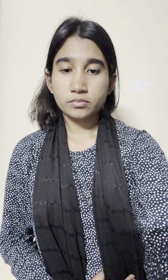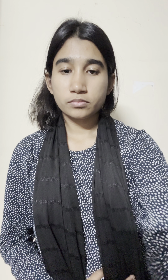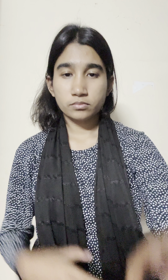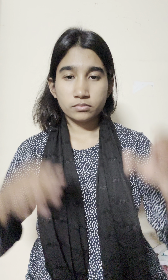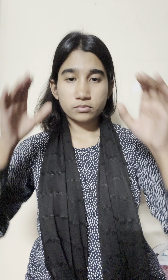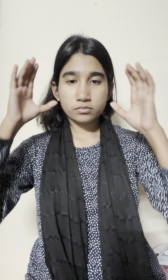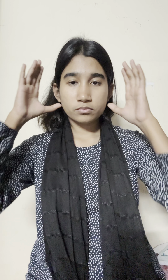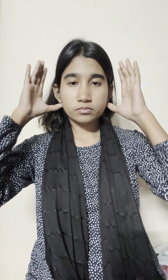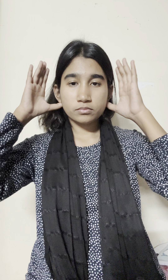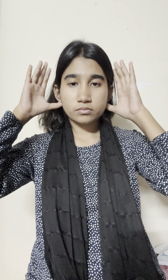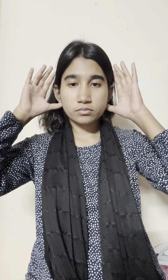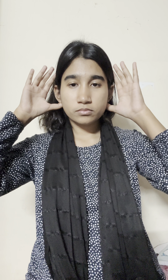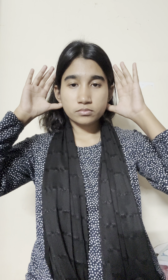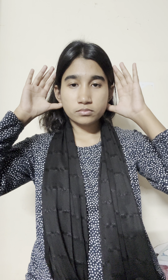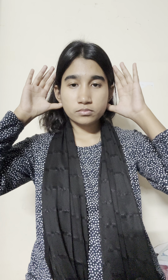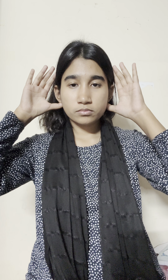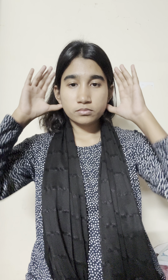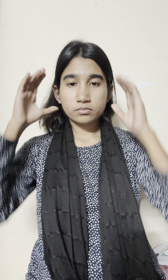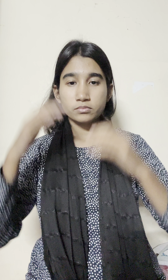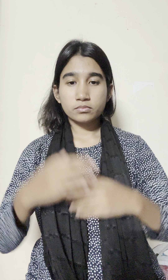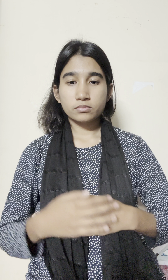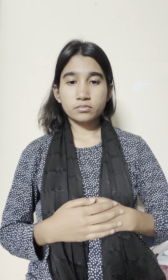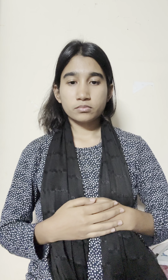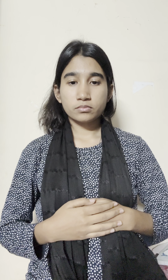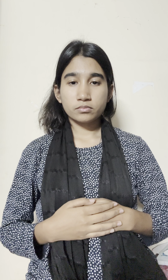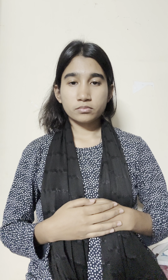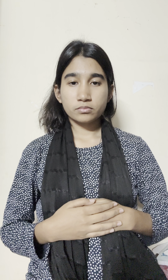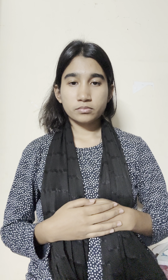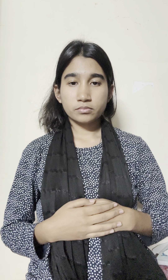নামায